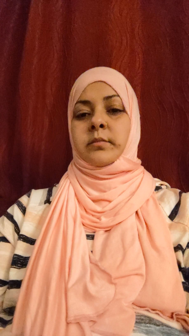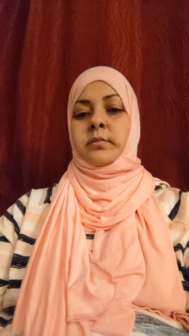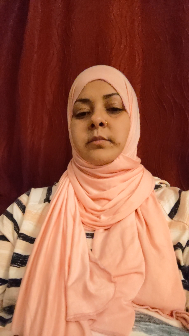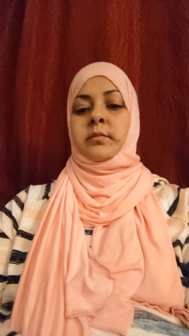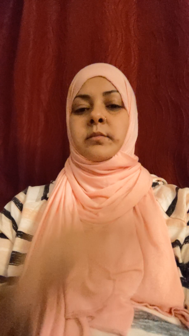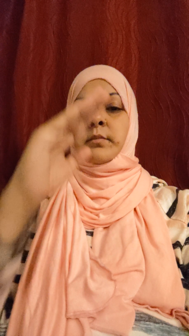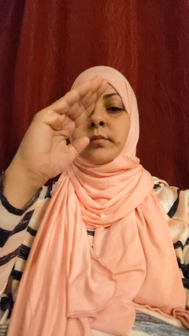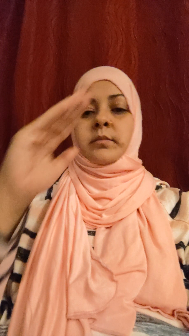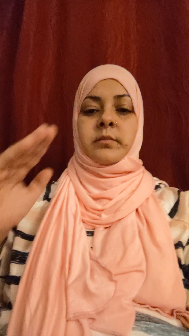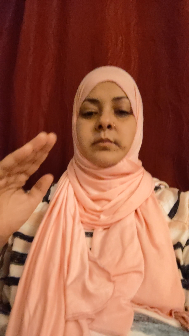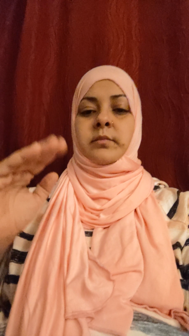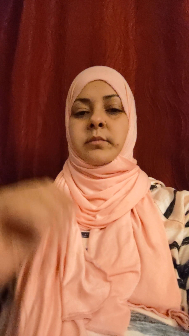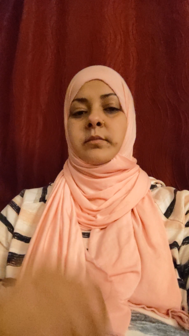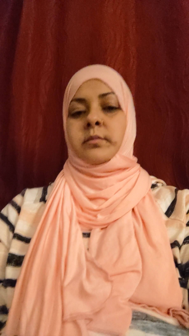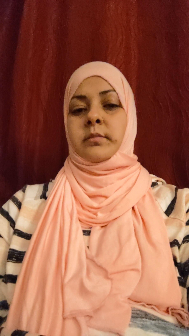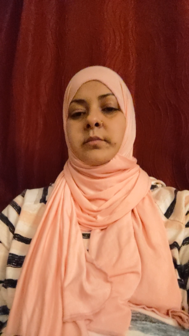roof